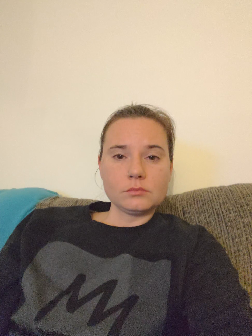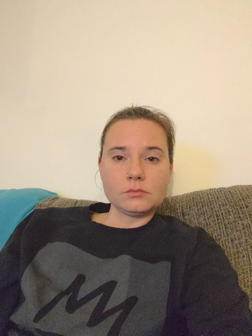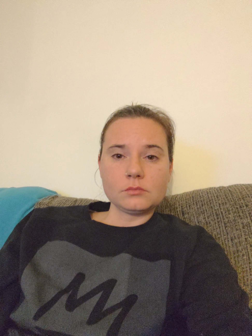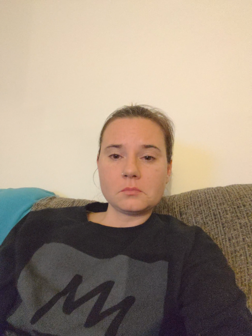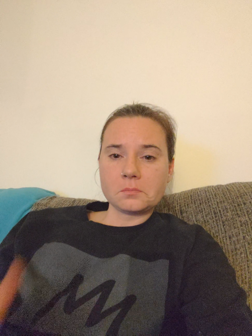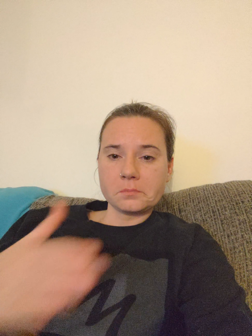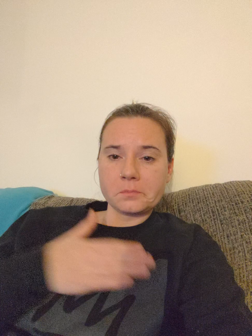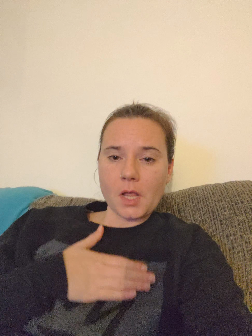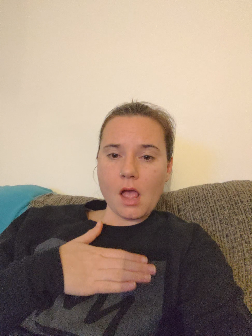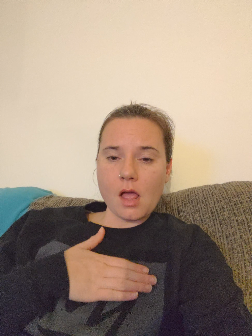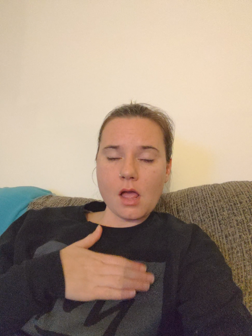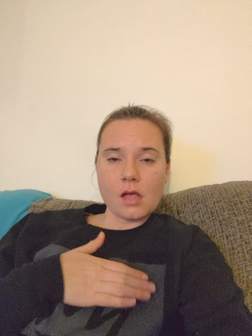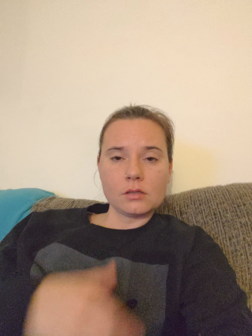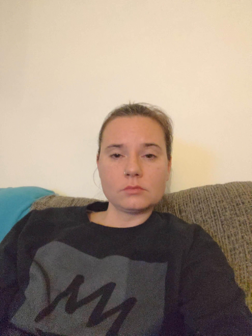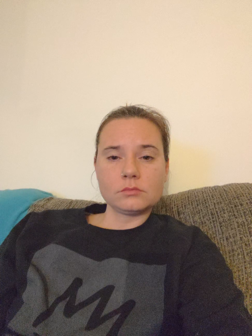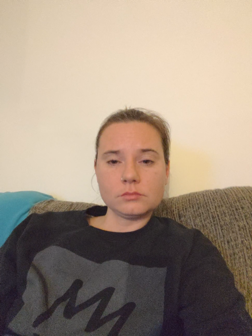my